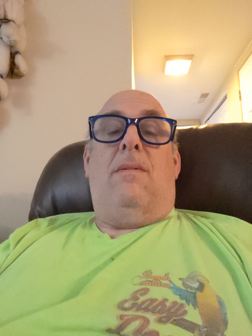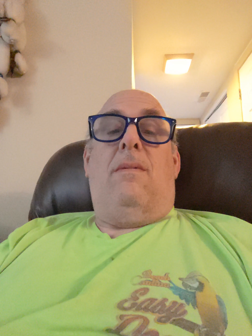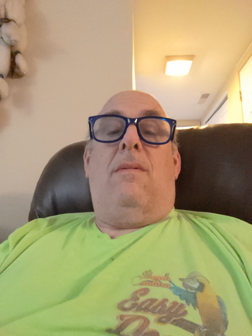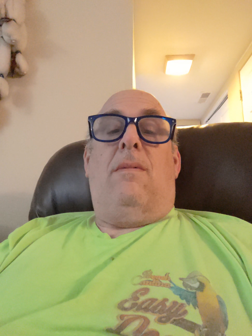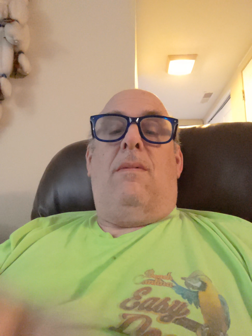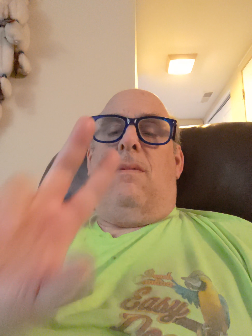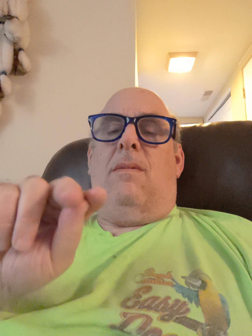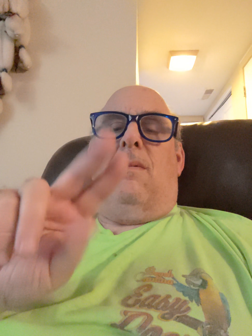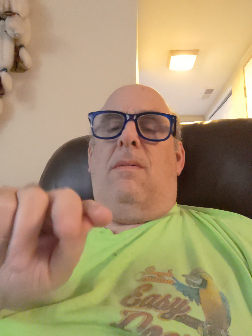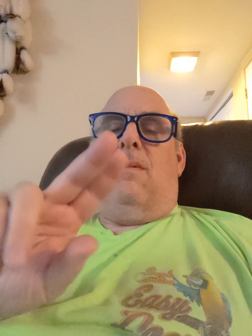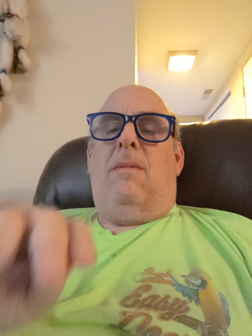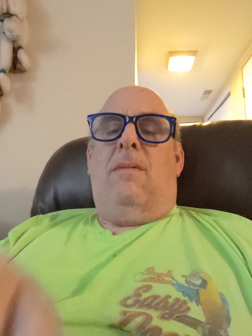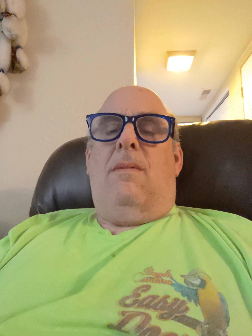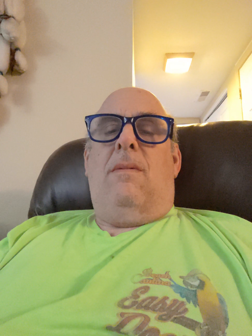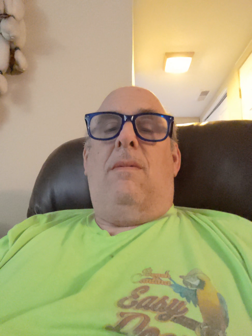no